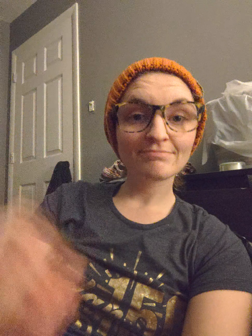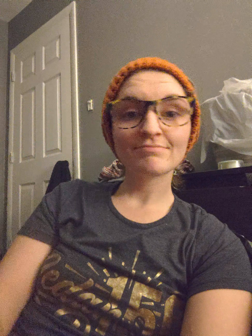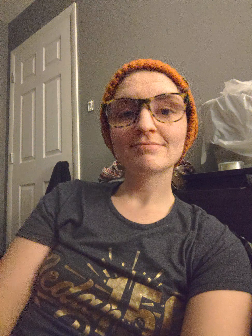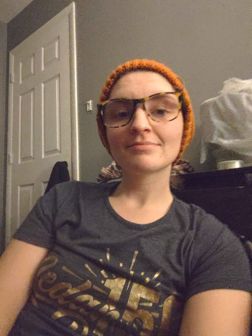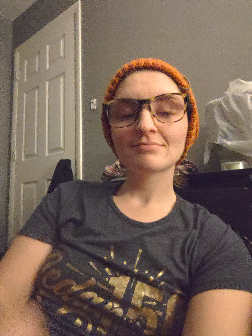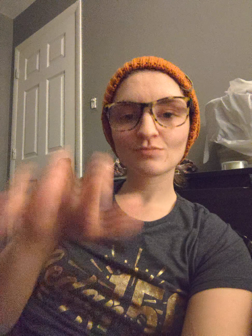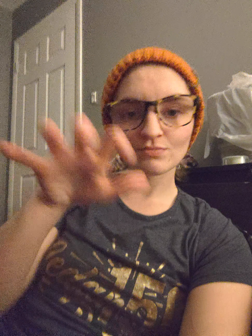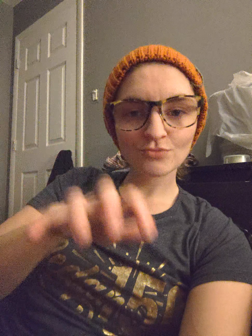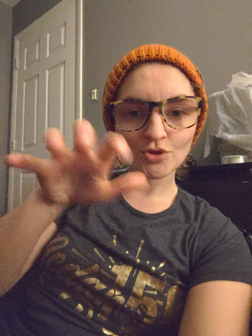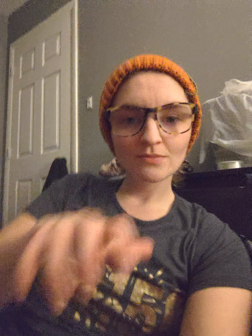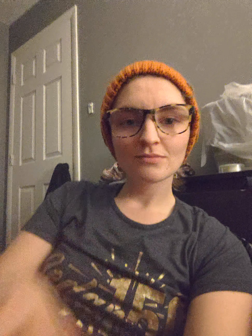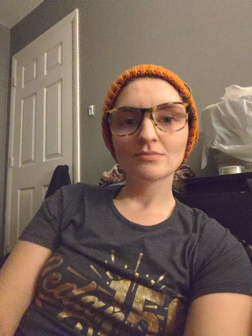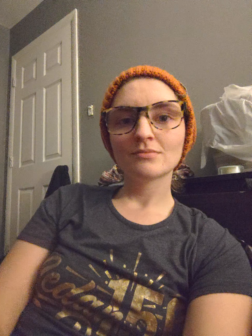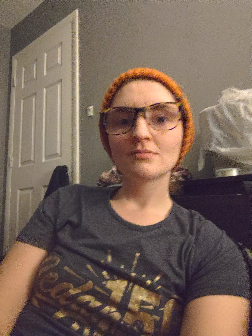alligator